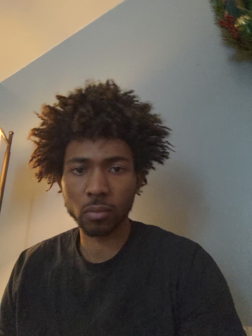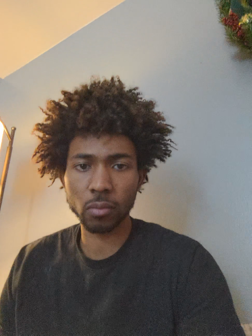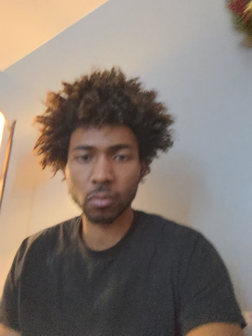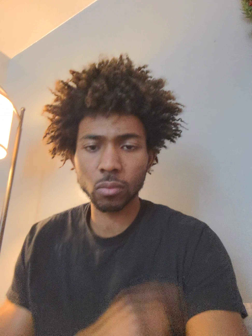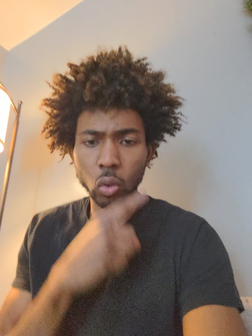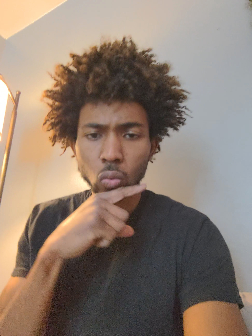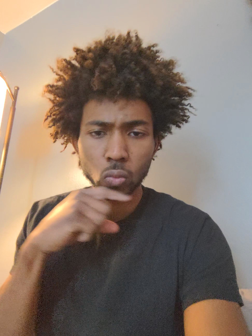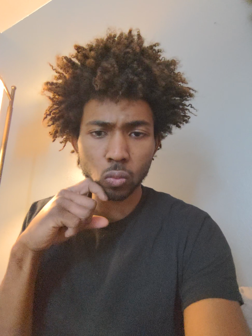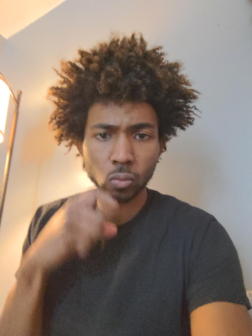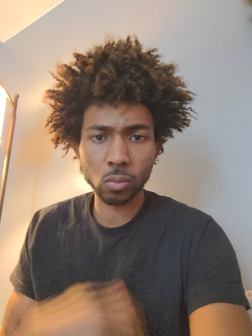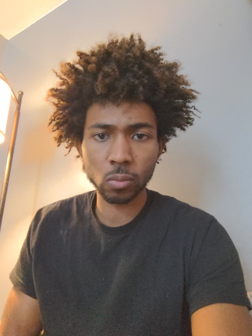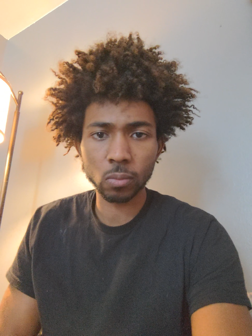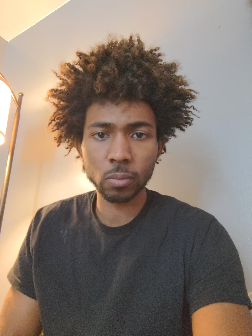dry